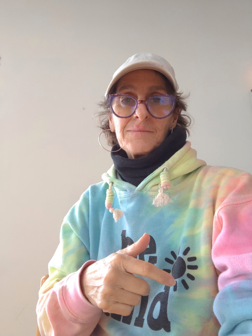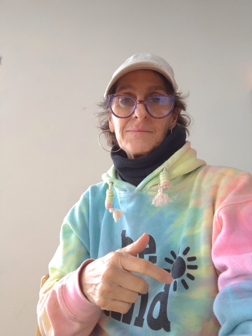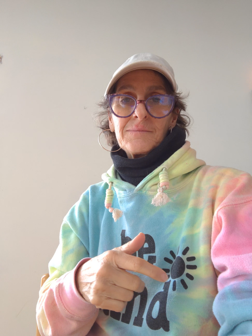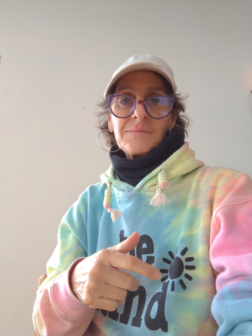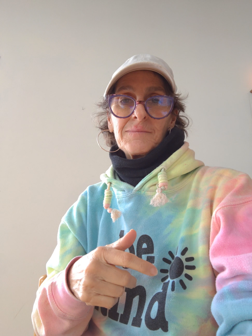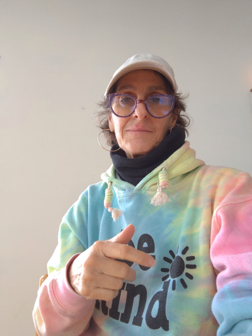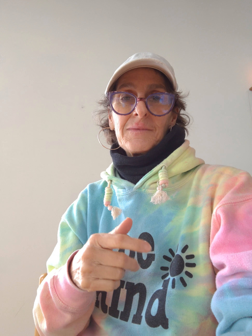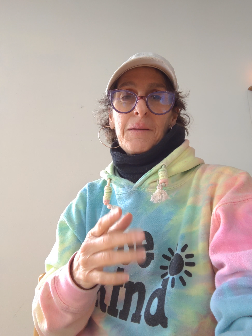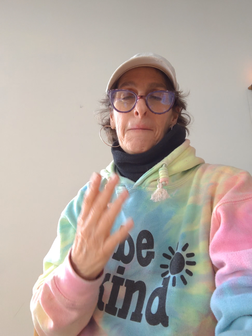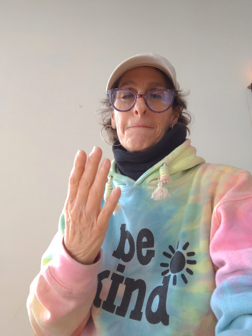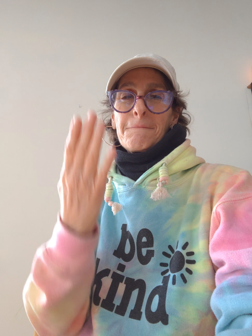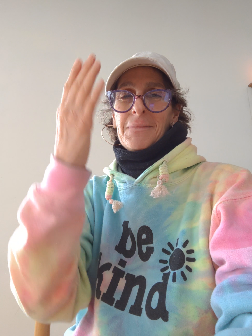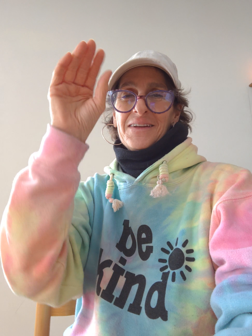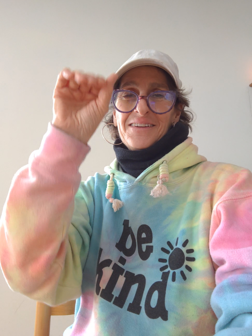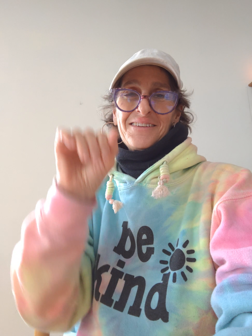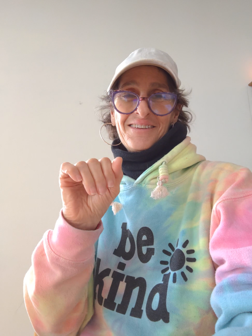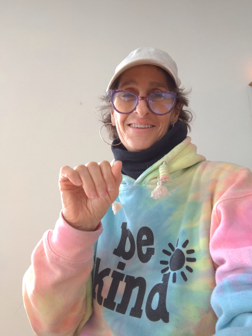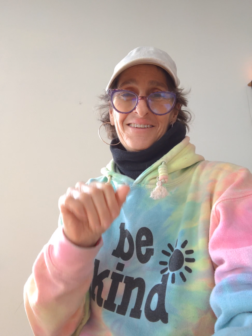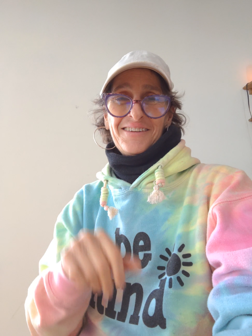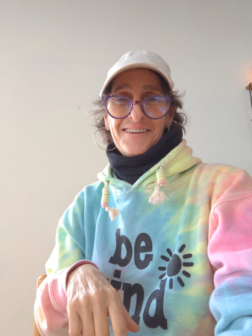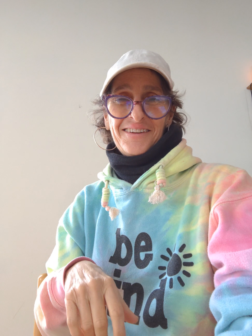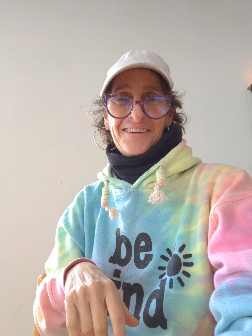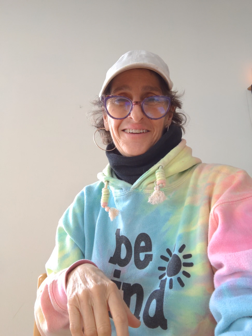mitten